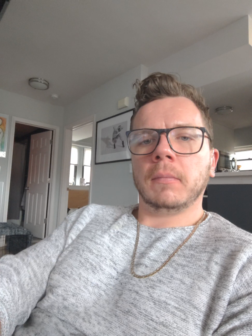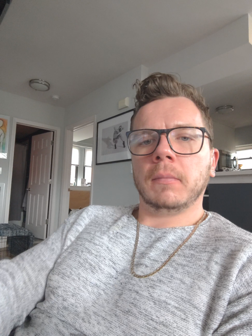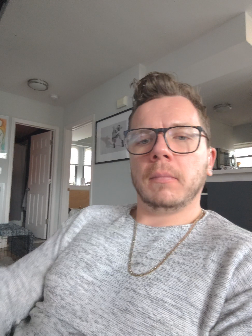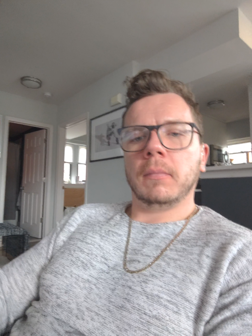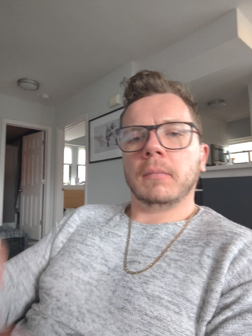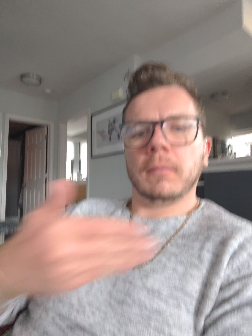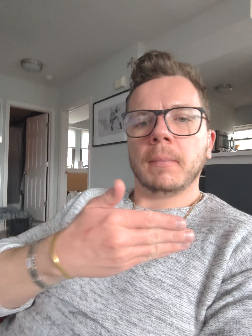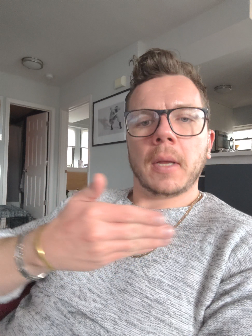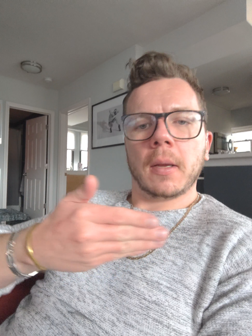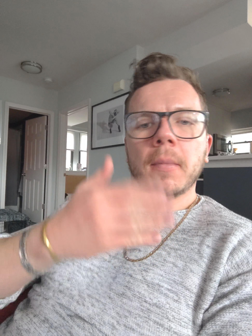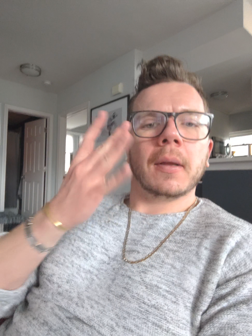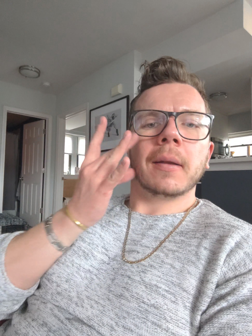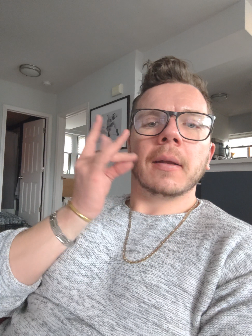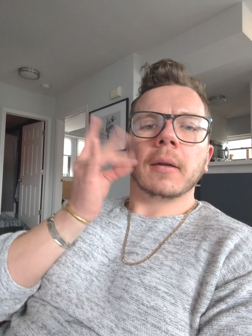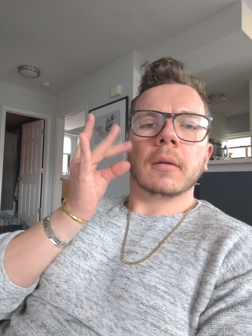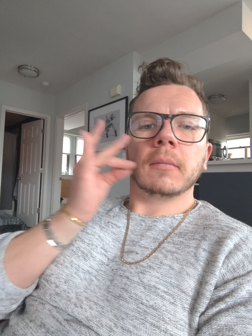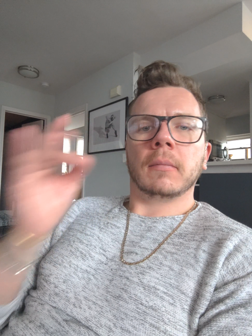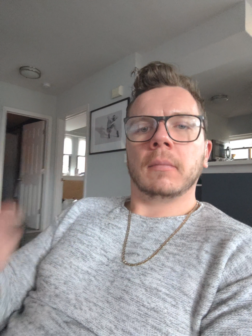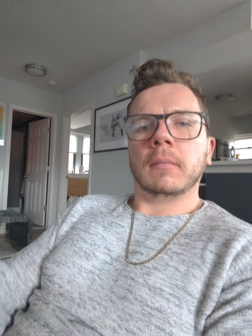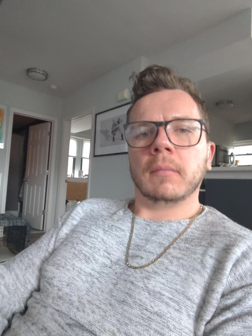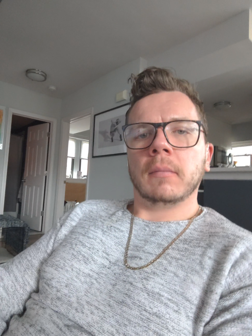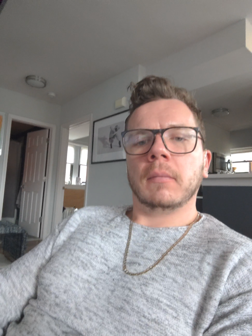kitty